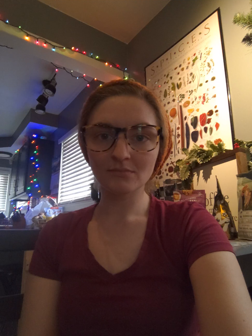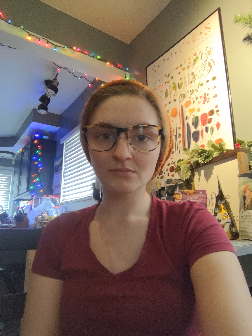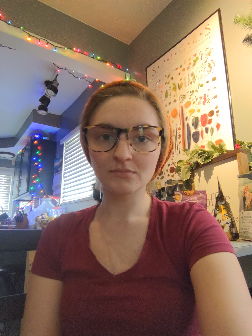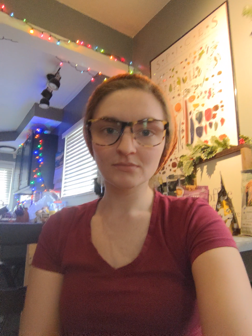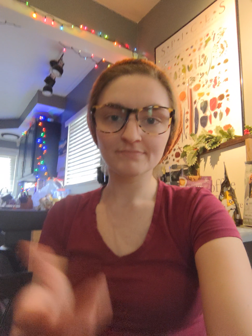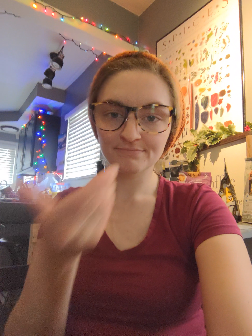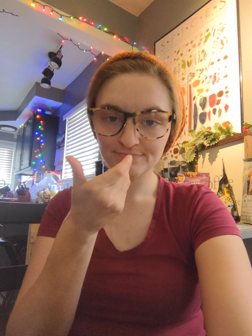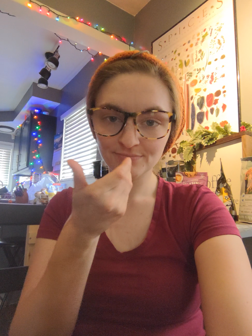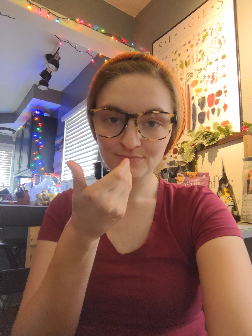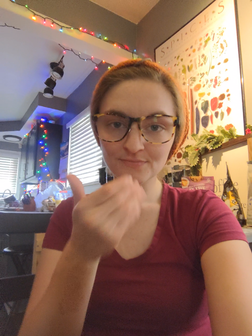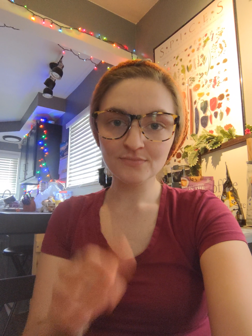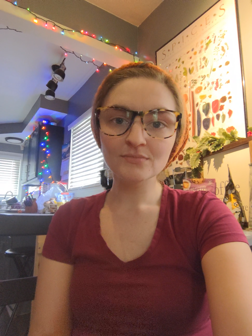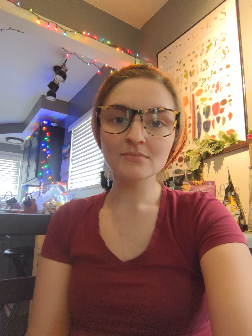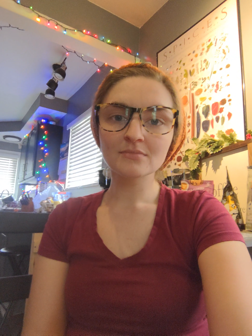pizza